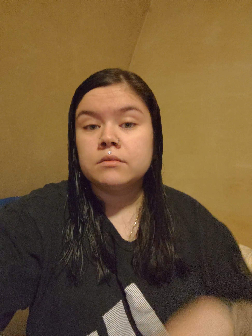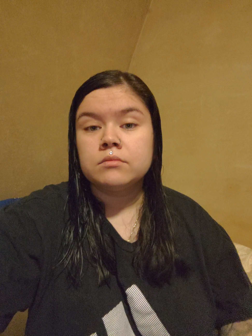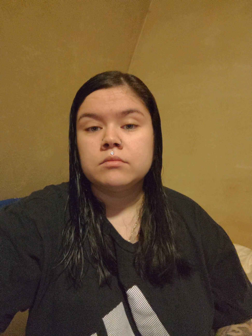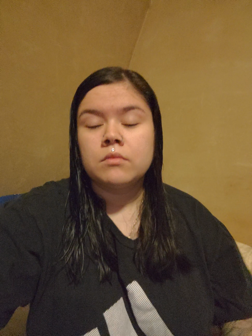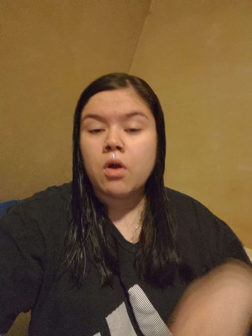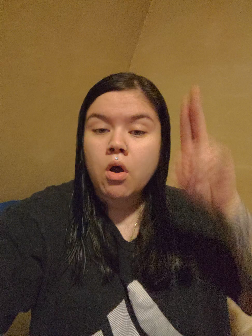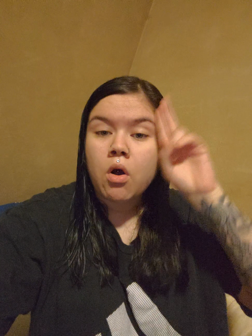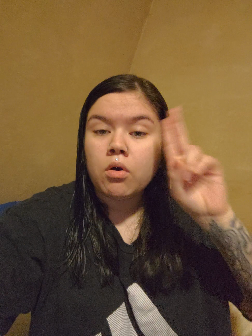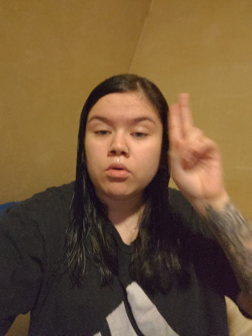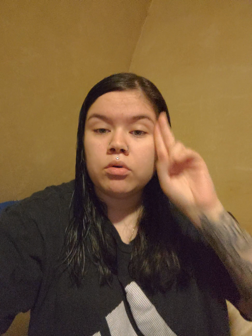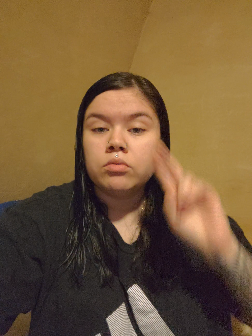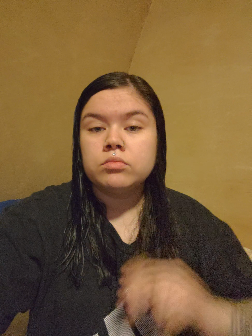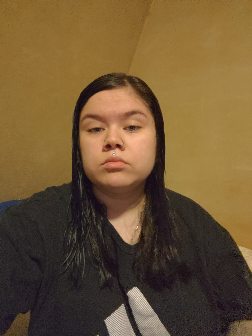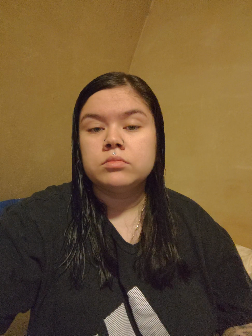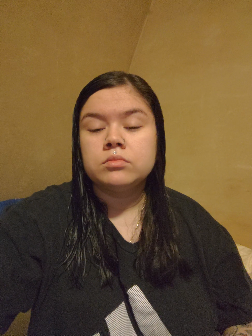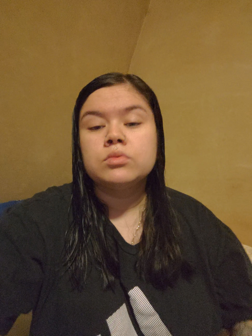uncle